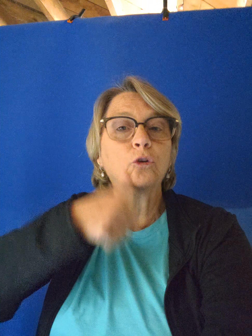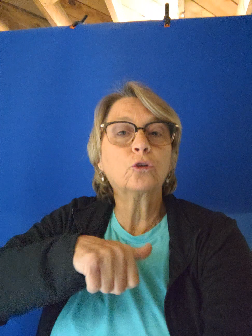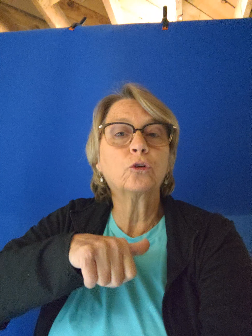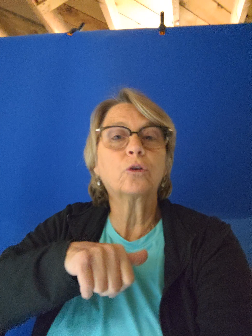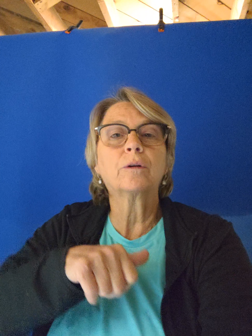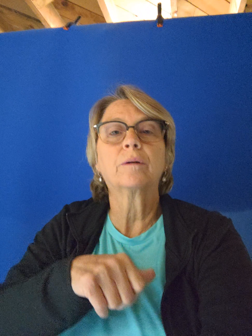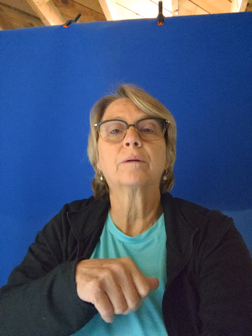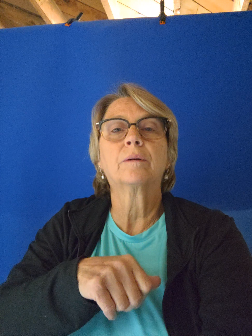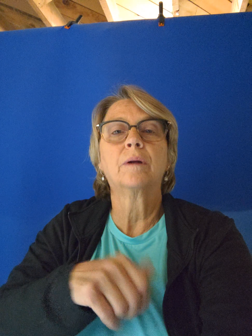girl